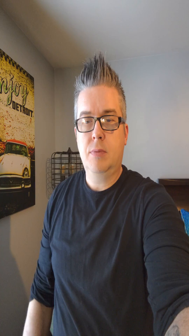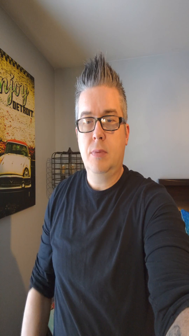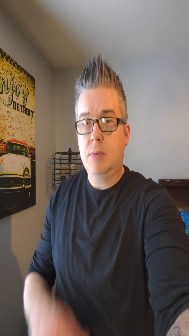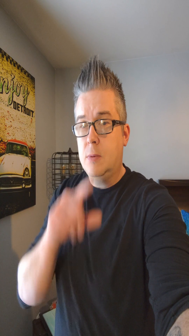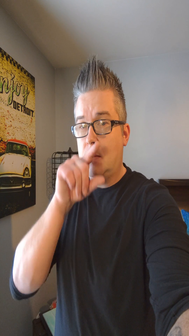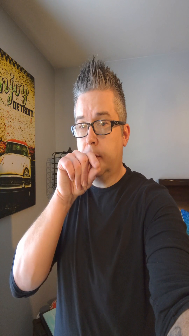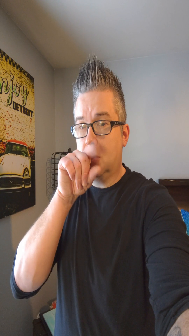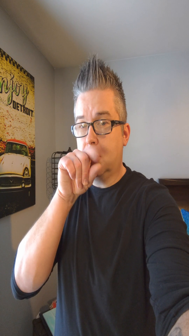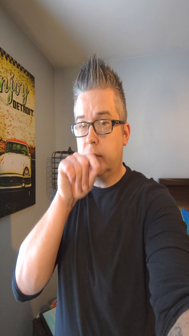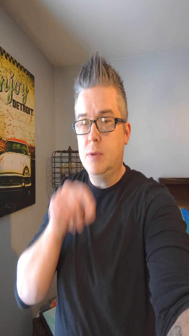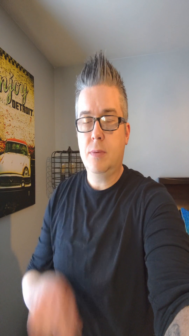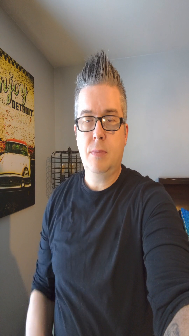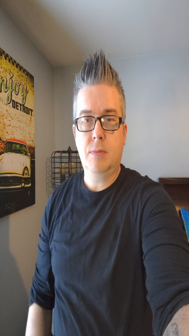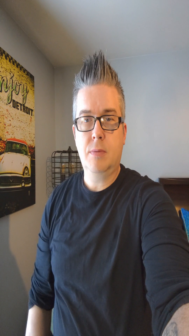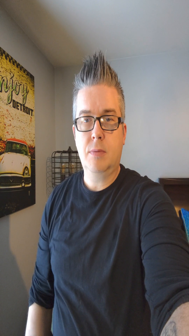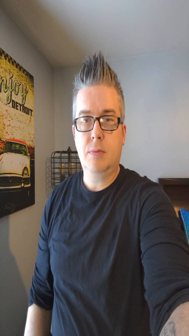bird